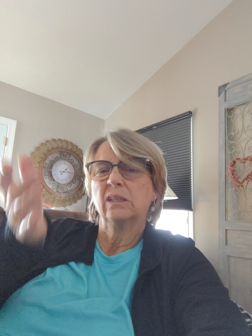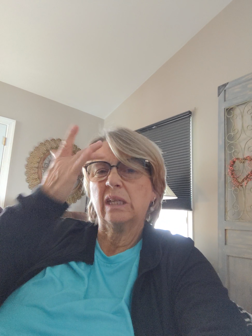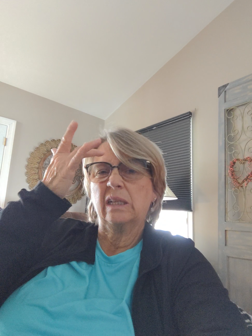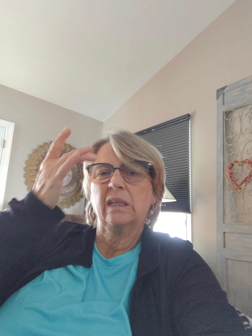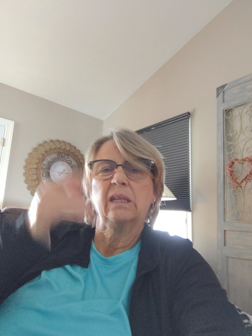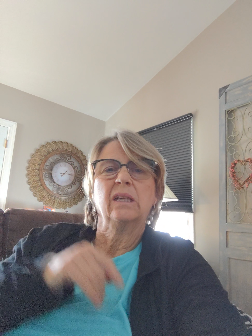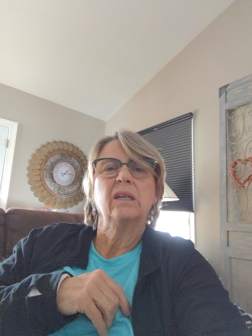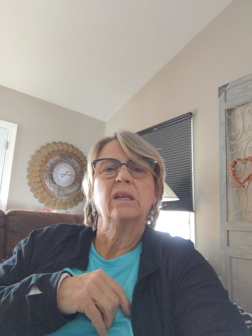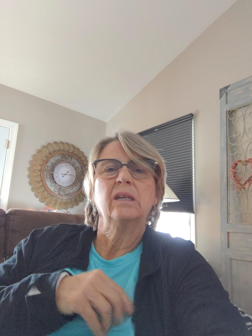sick